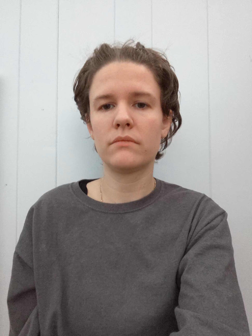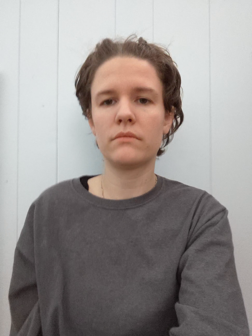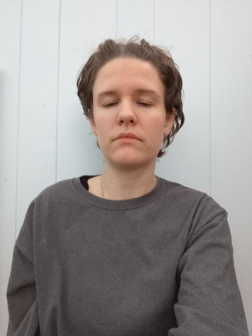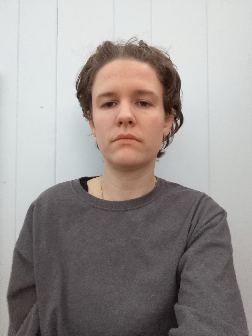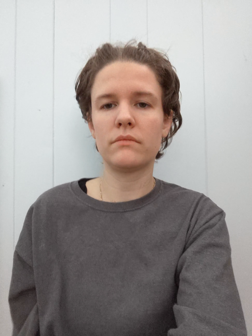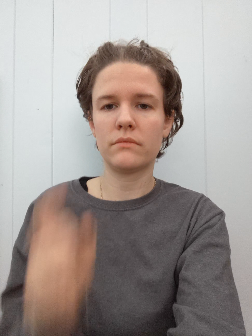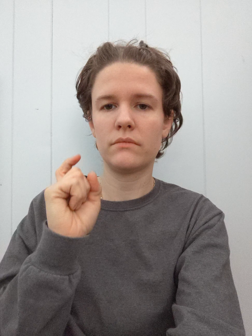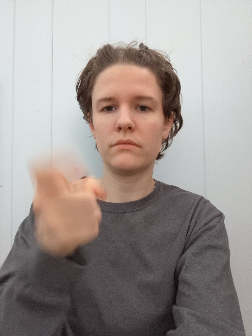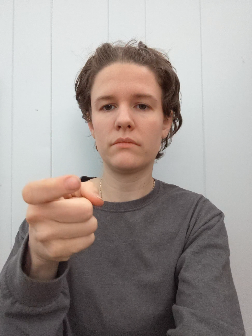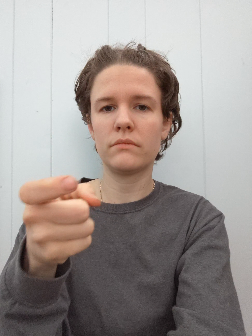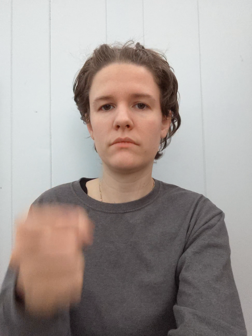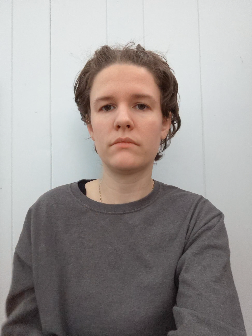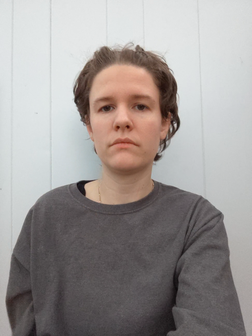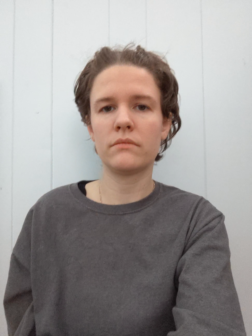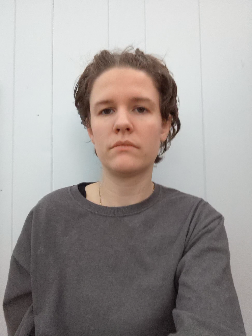gift